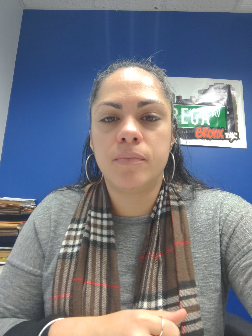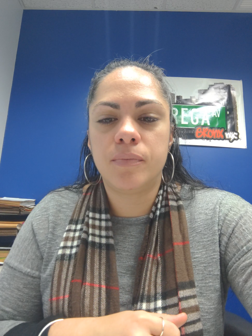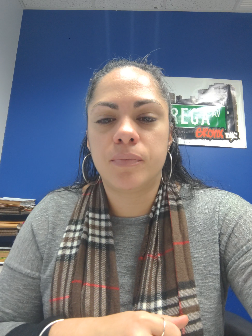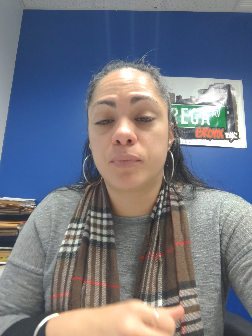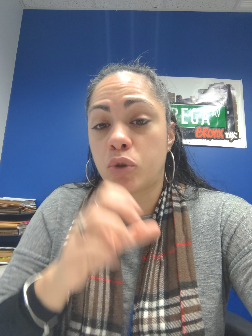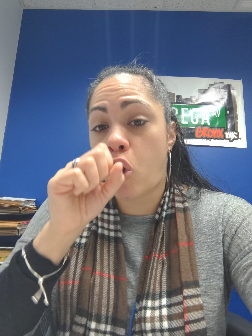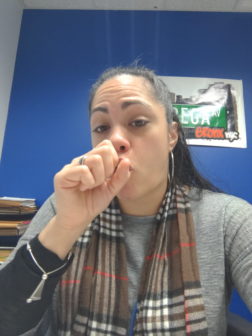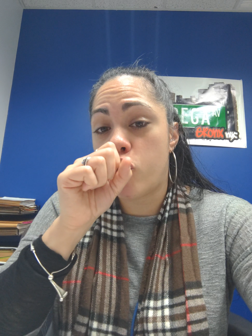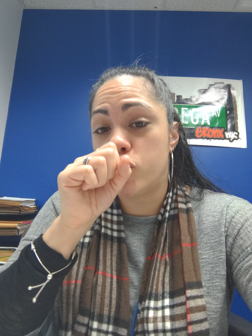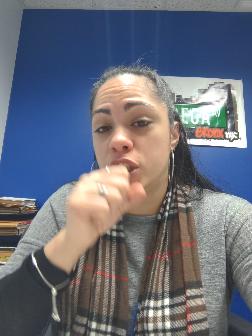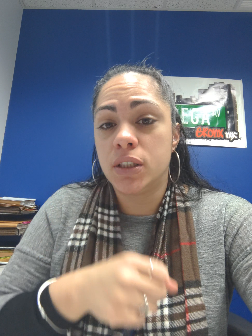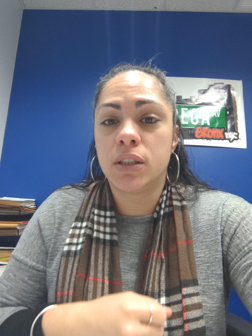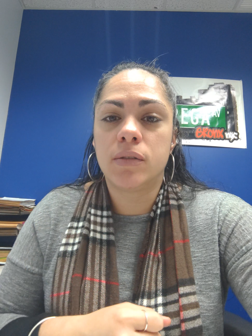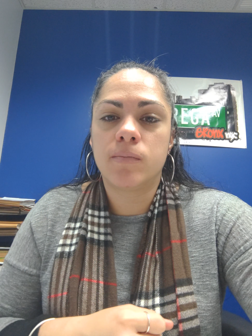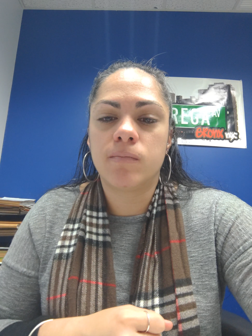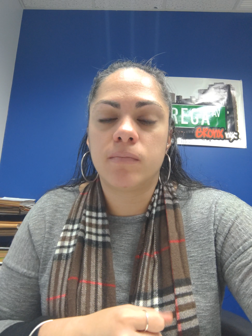orange